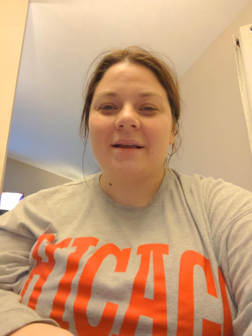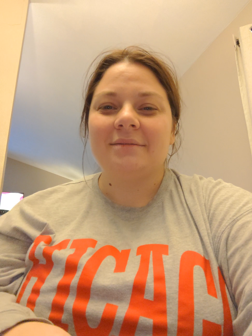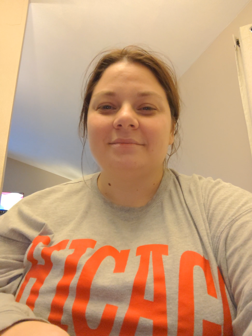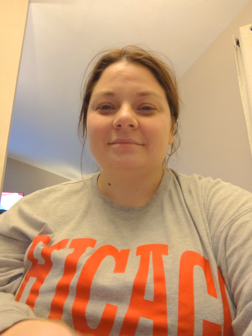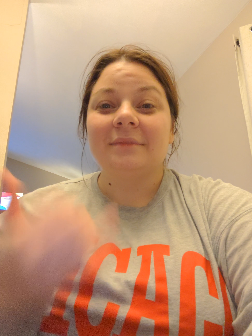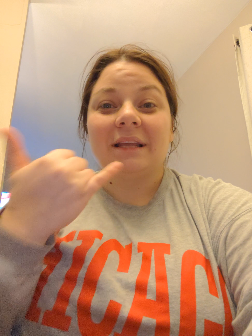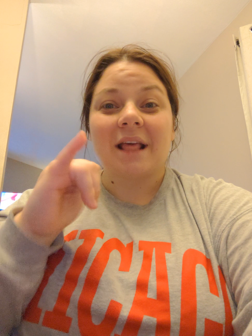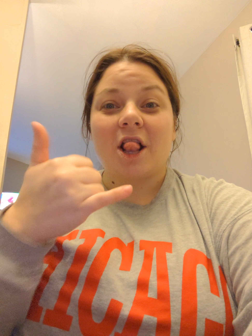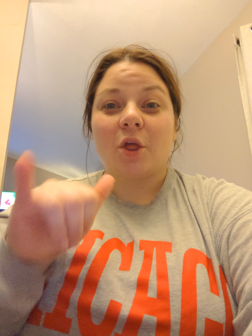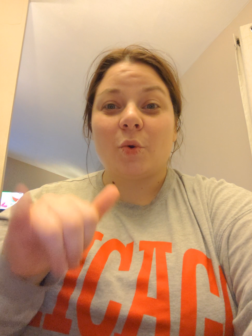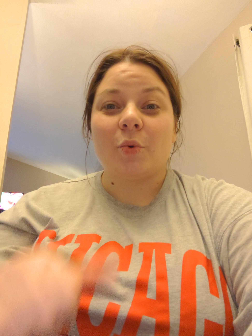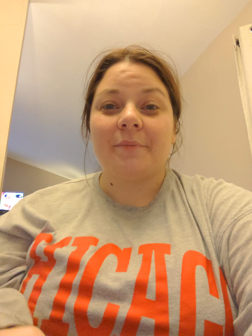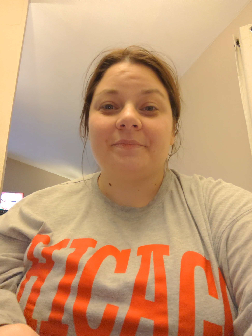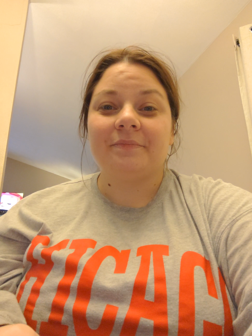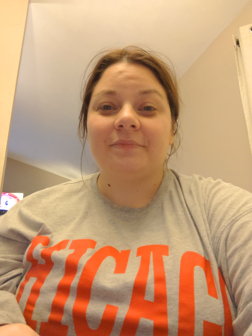yellow